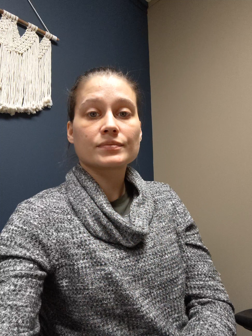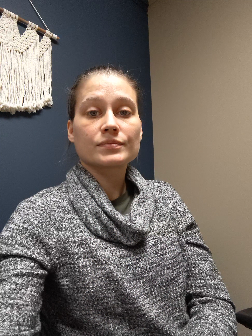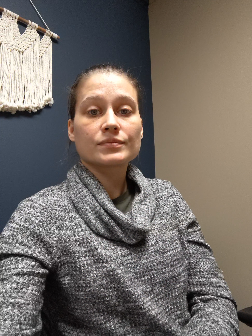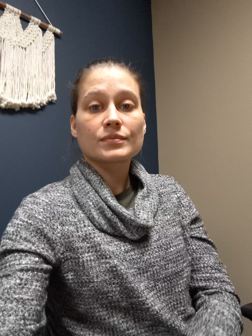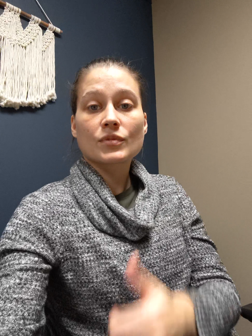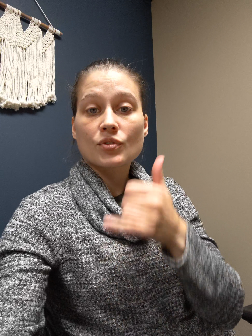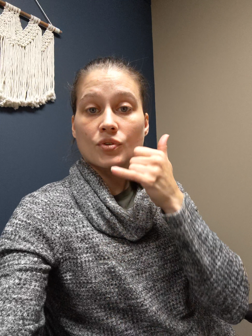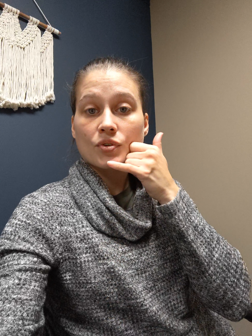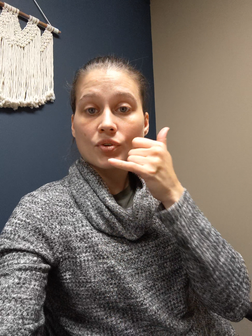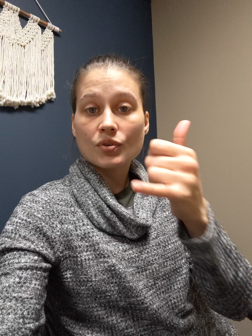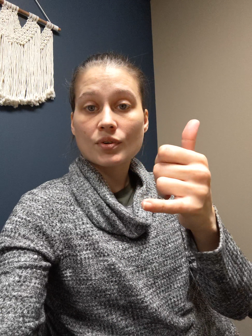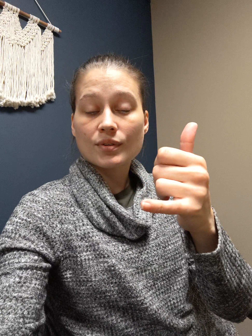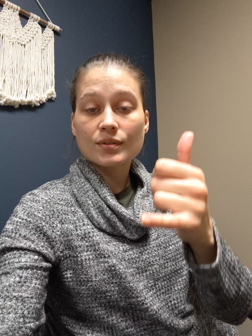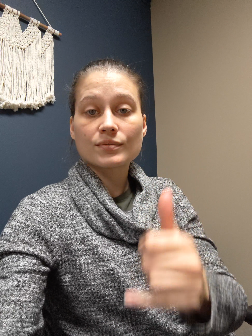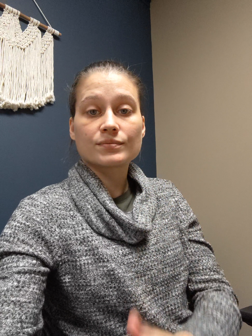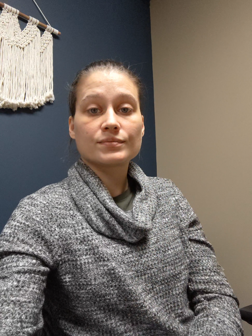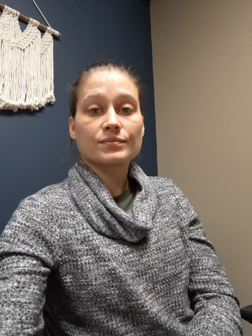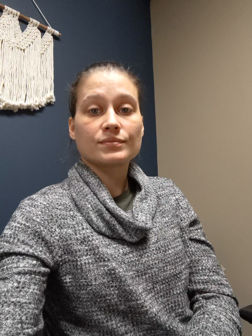call on the phone